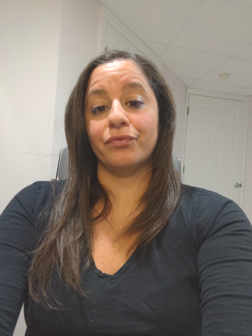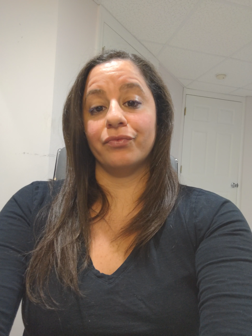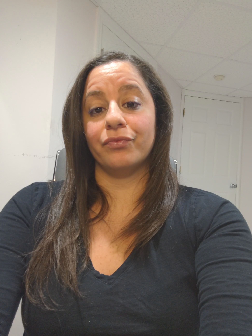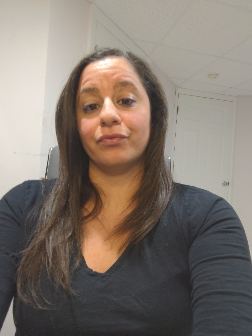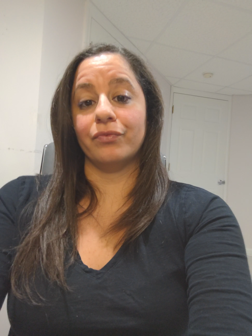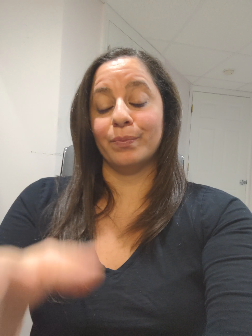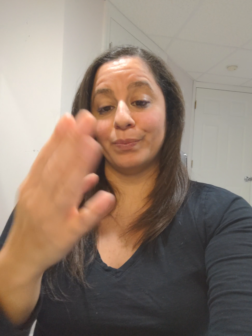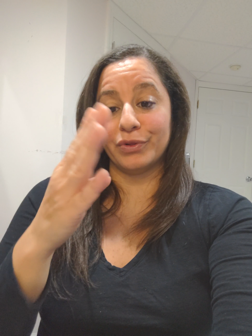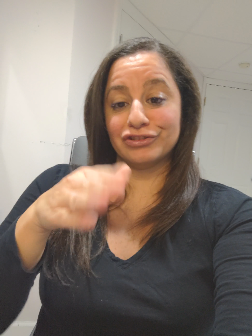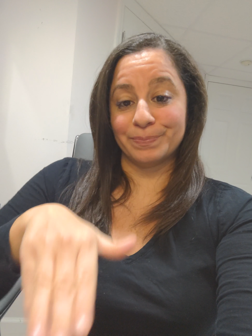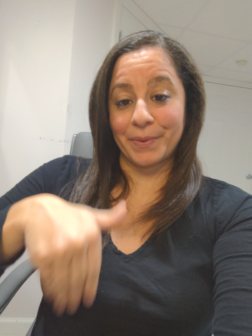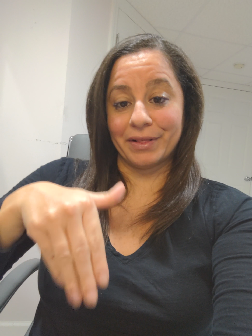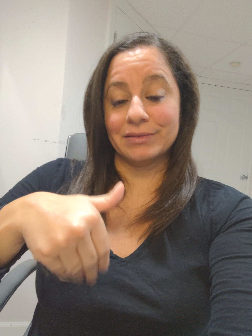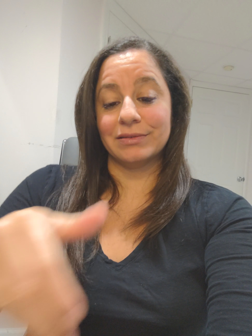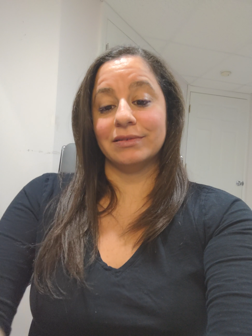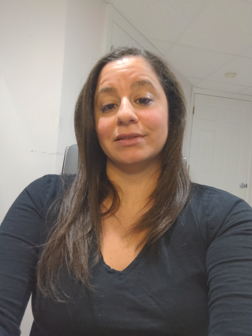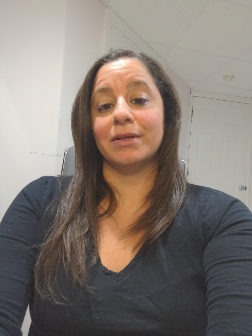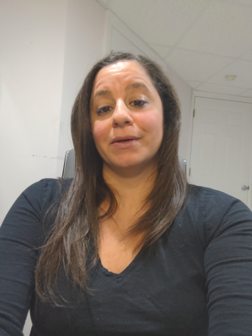jeans